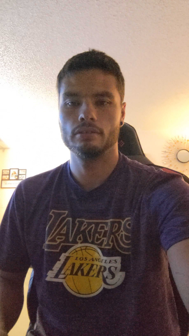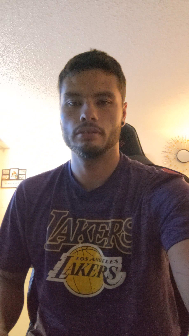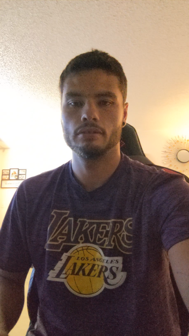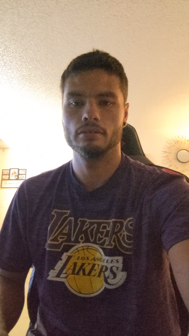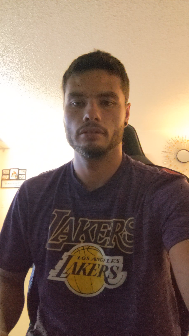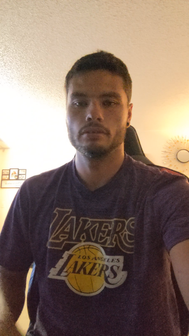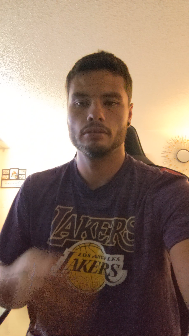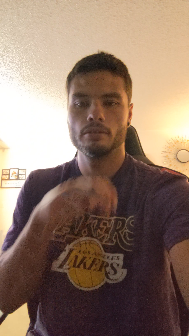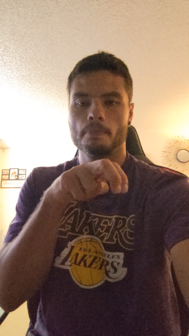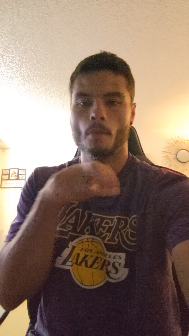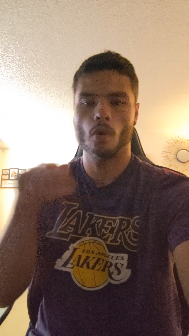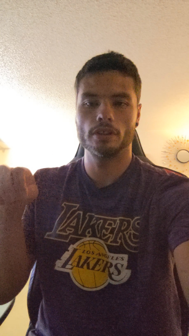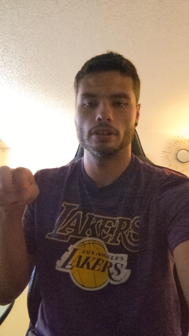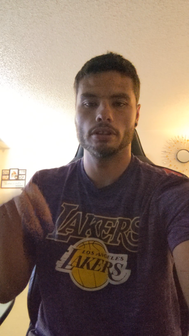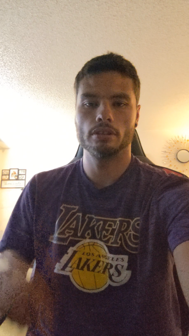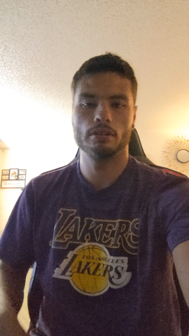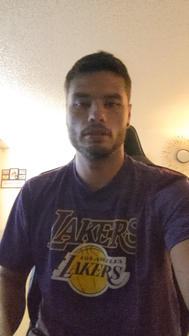porch